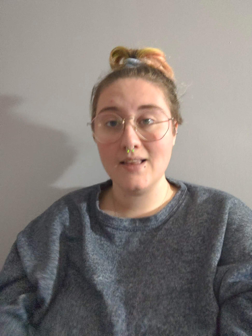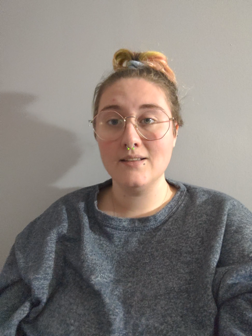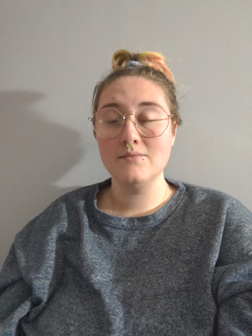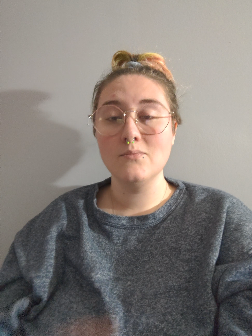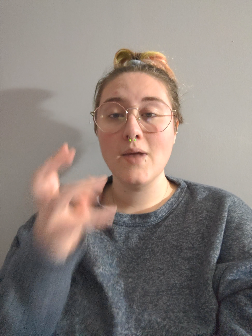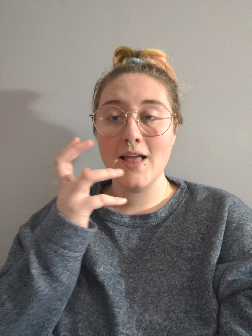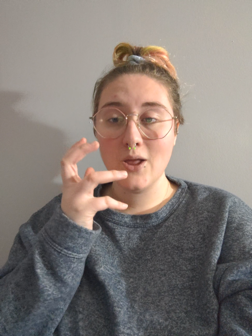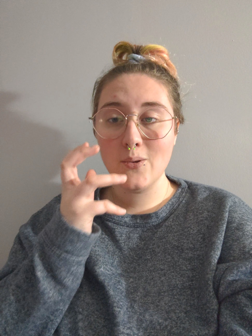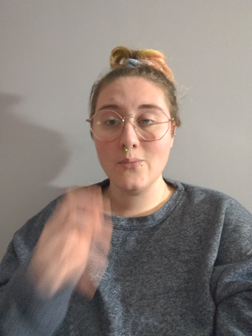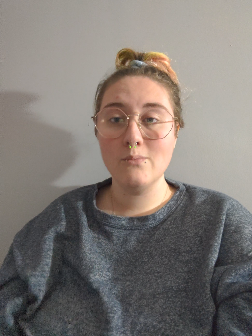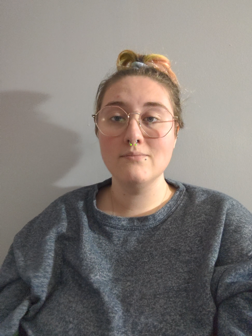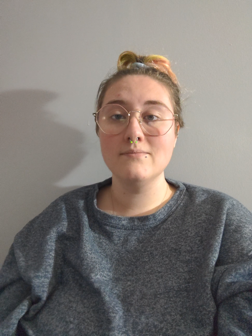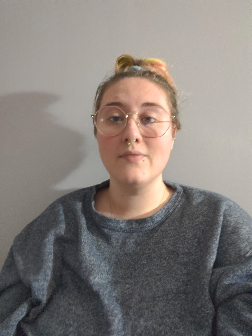radio